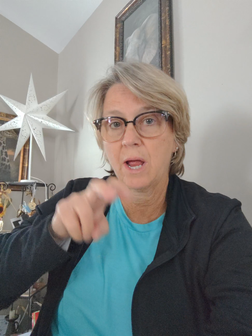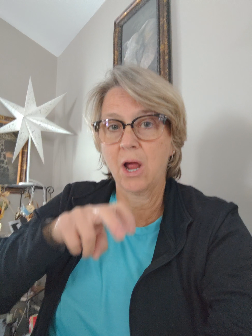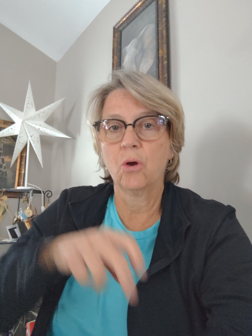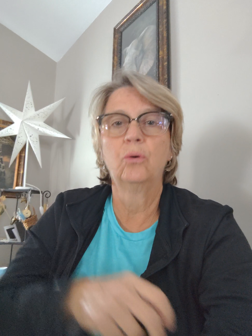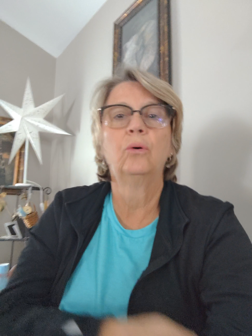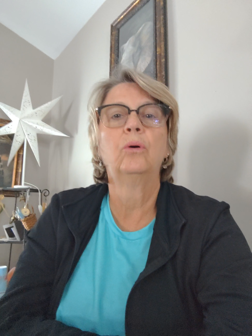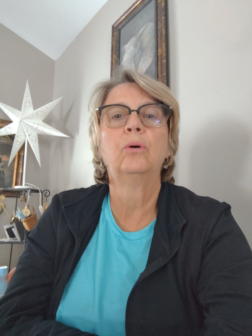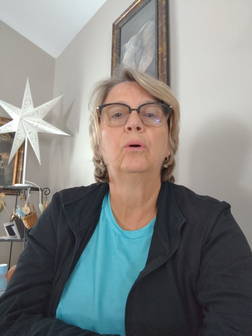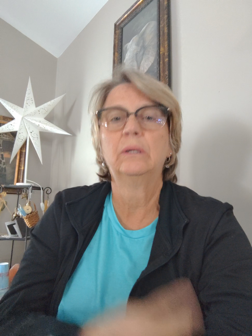chair